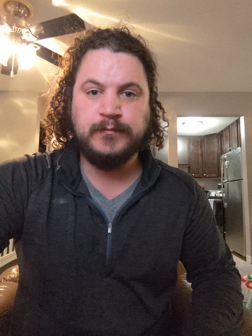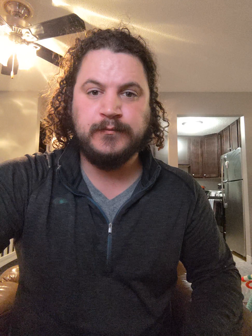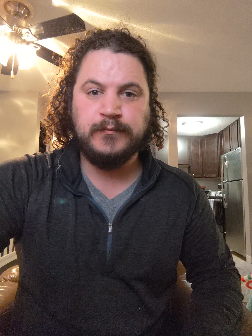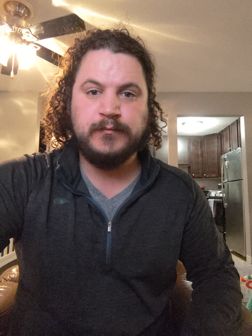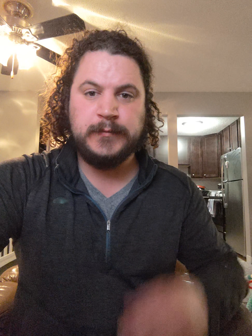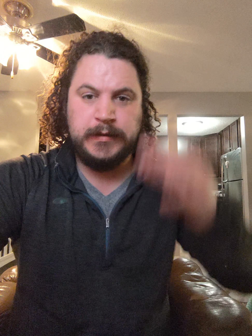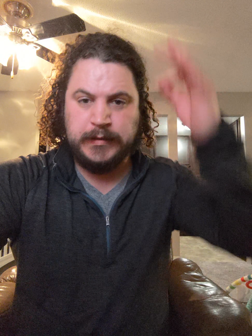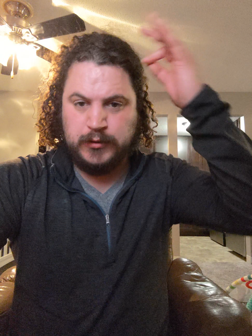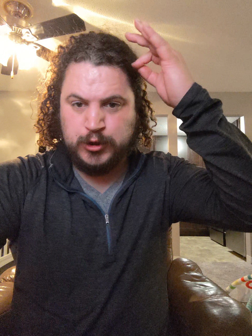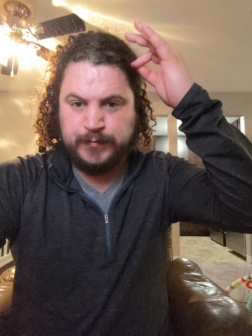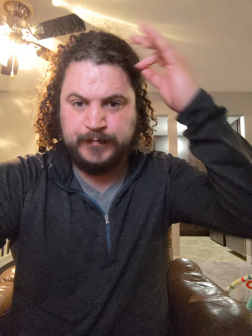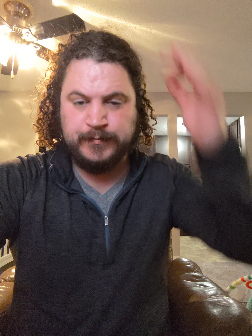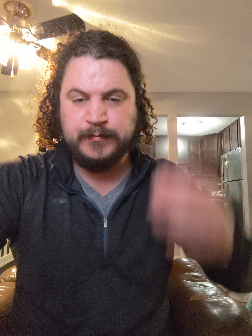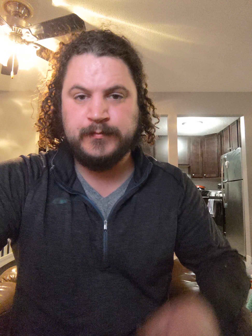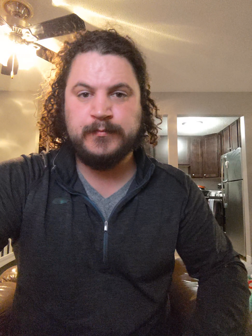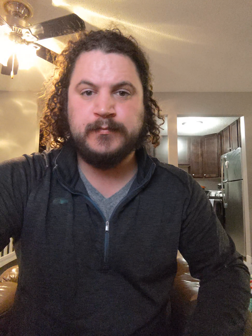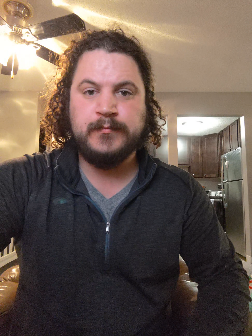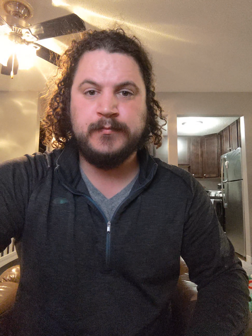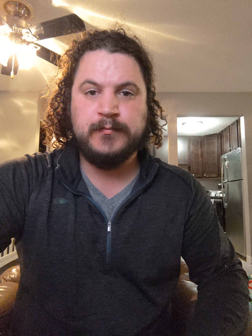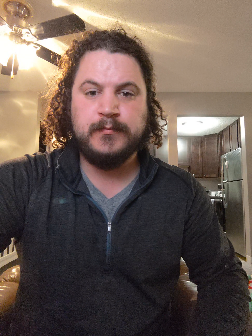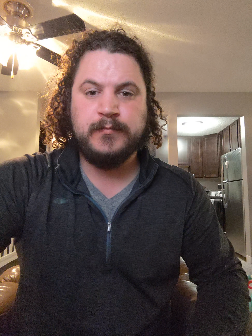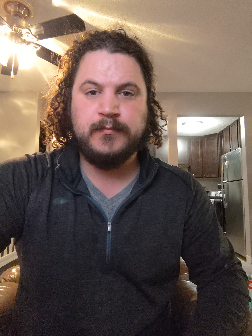hair